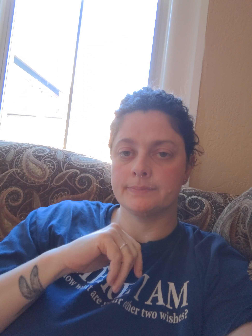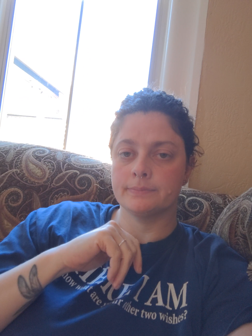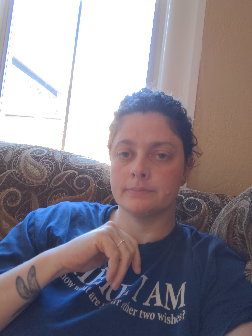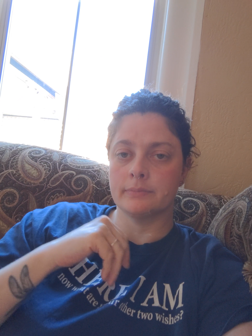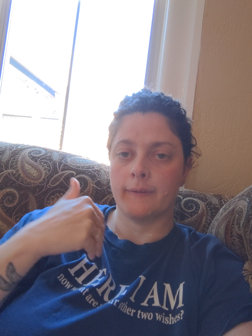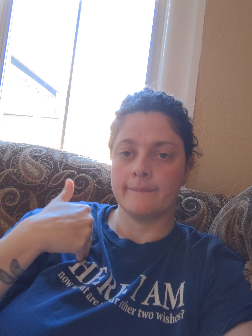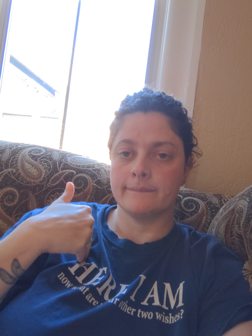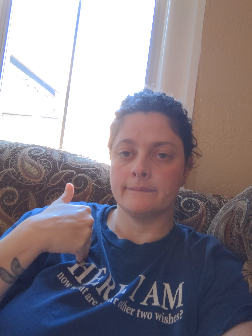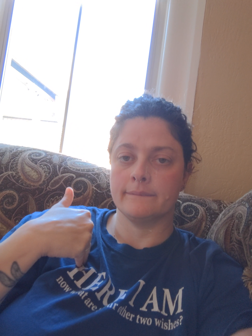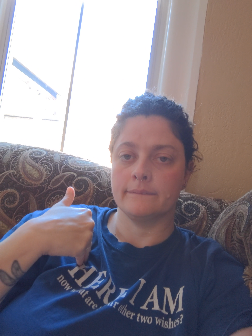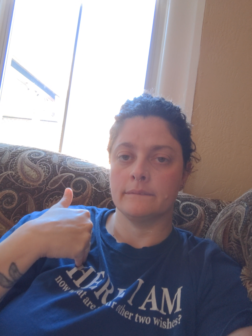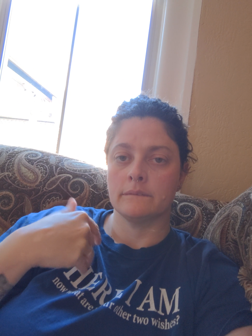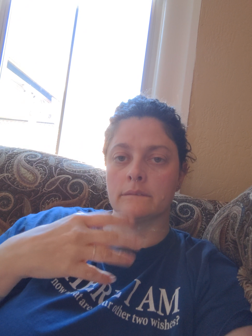have